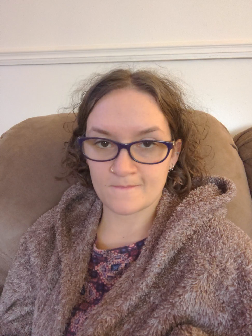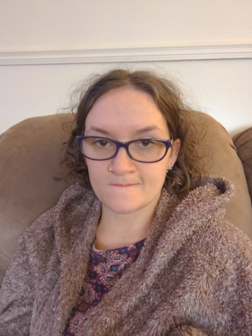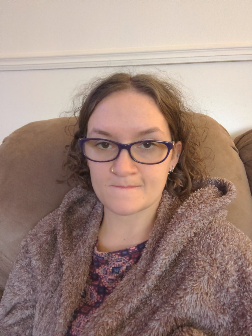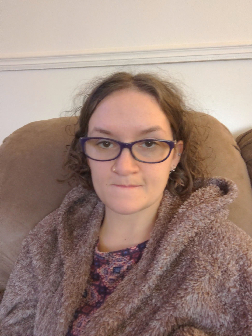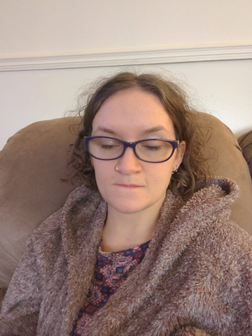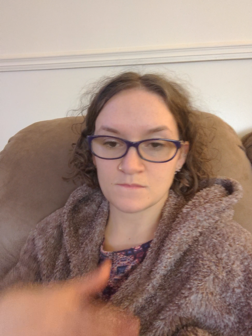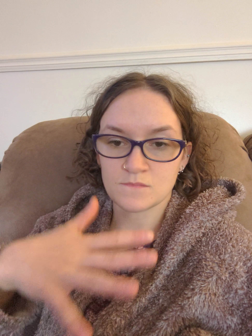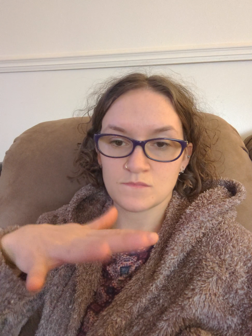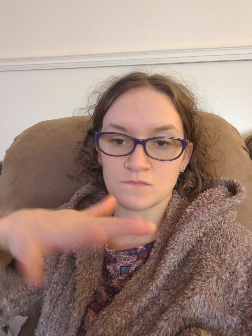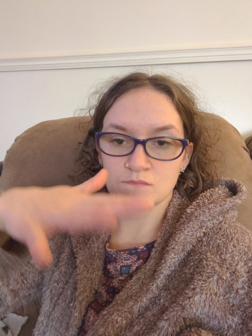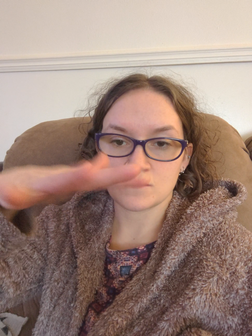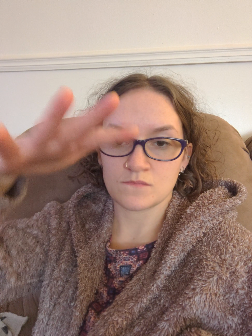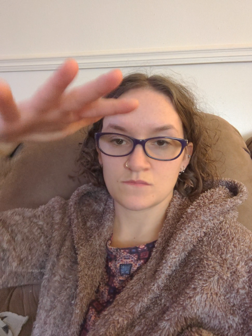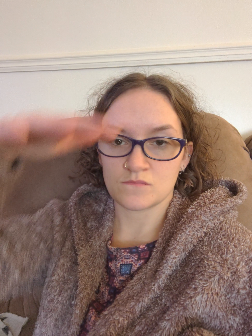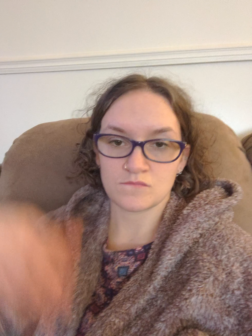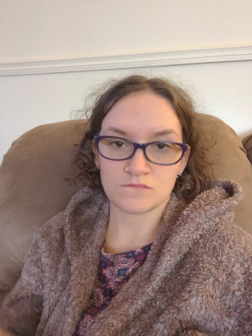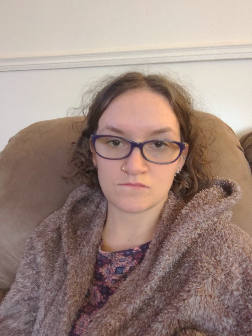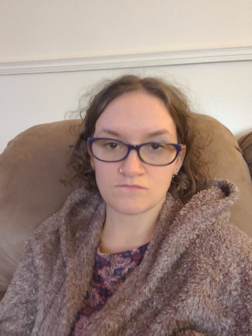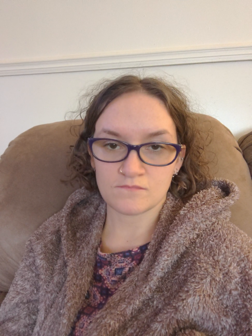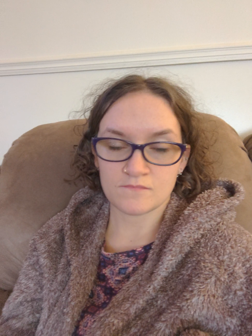helicopter